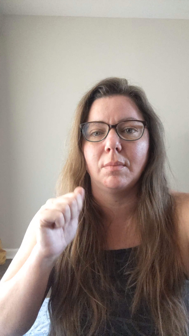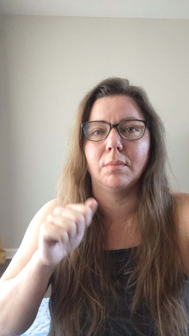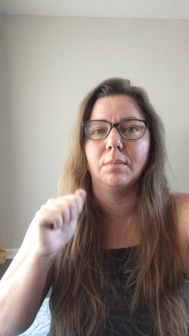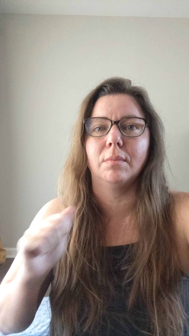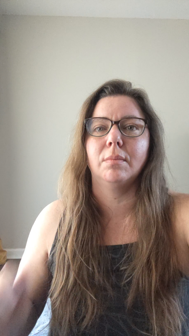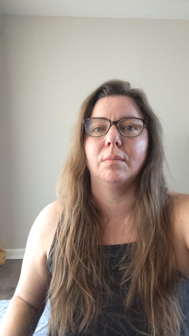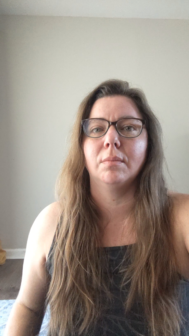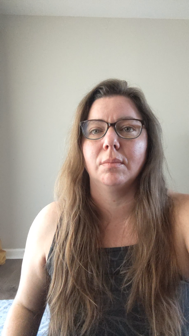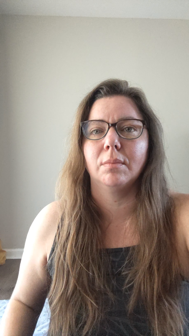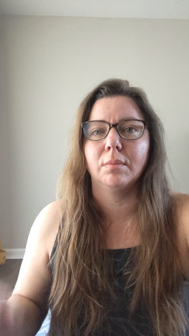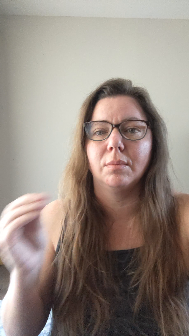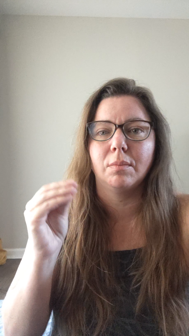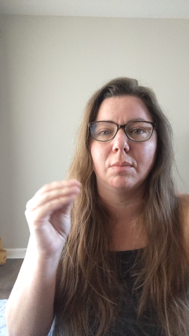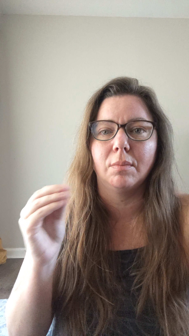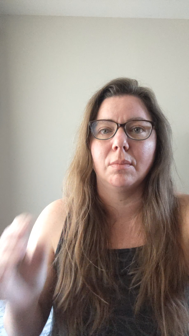more